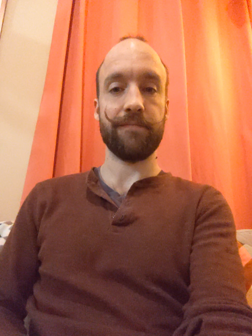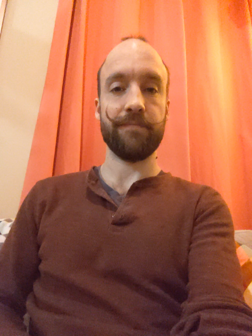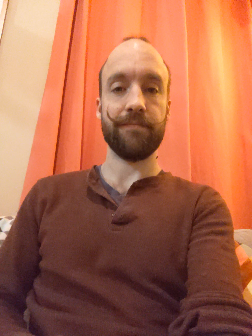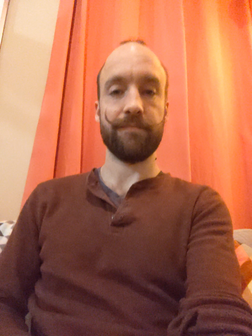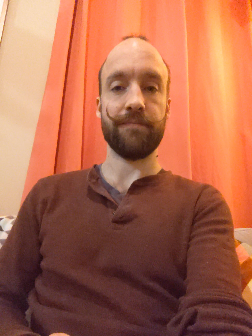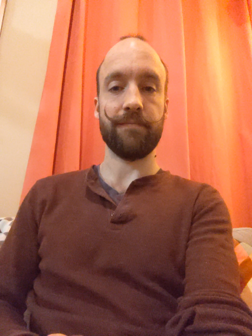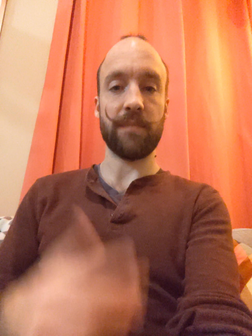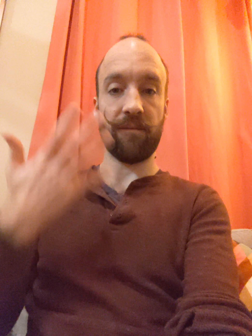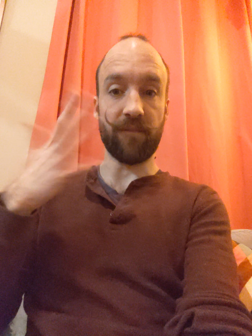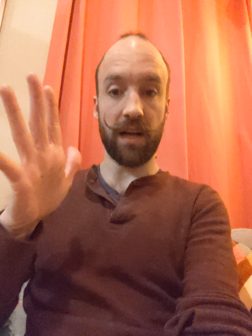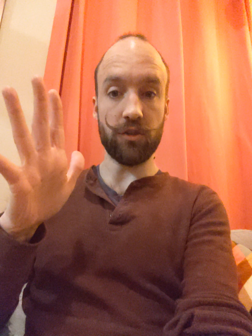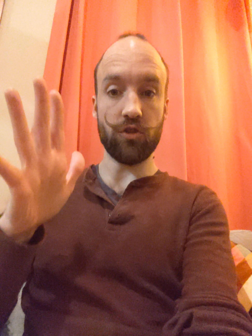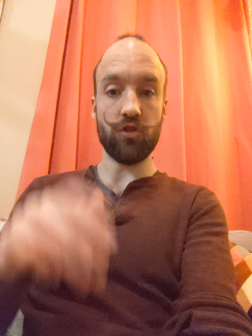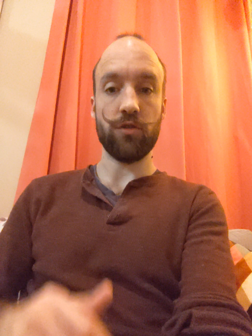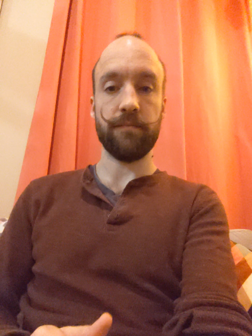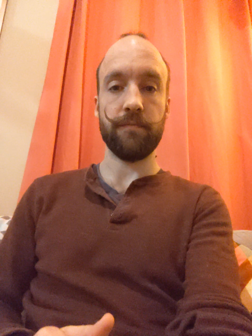finish